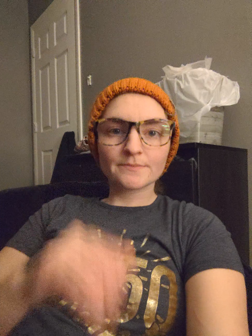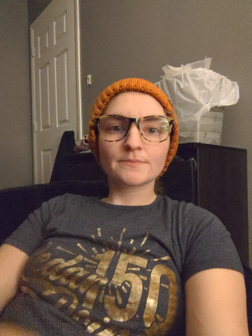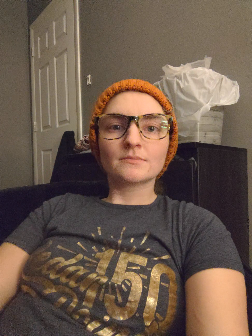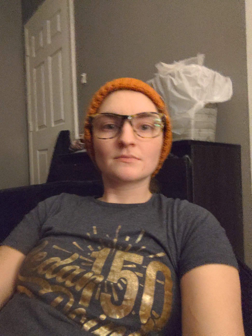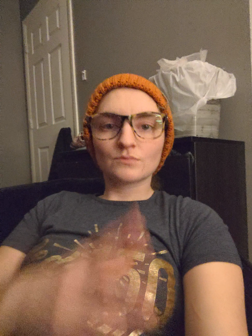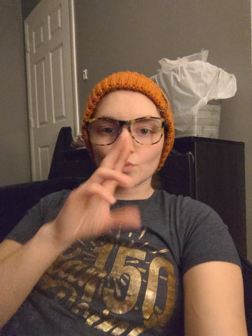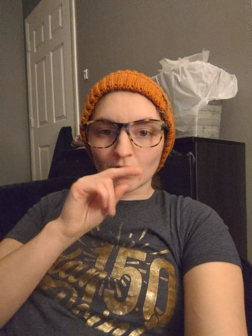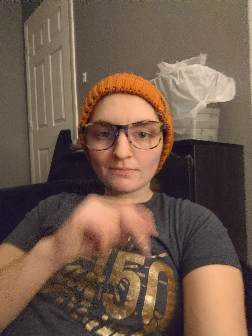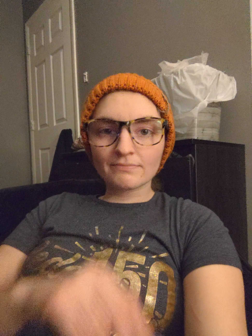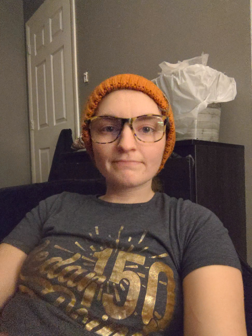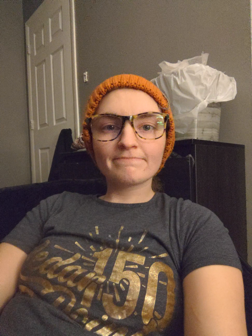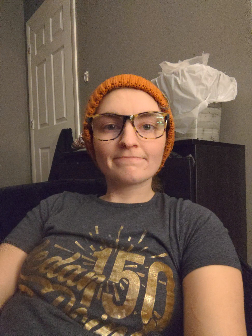goose